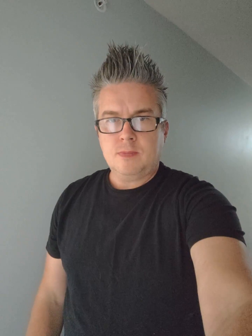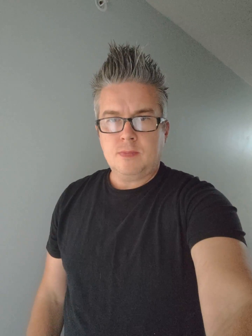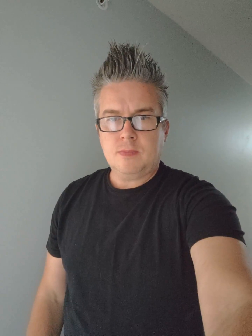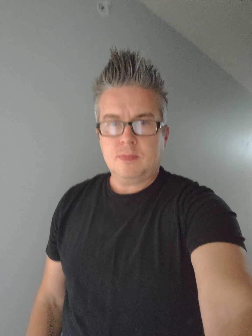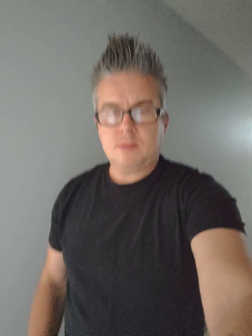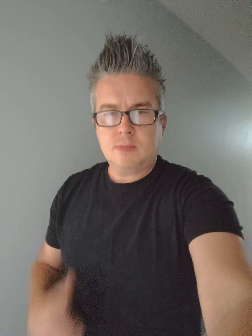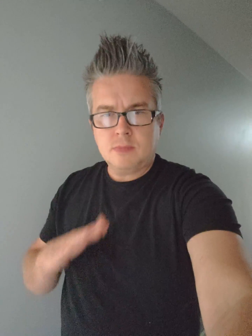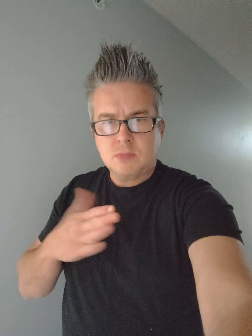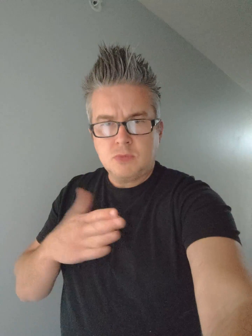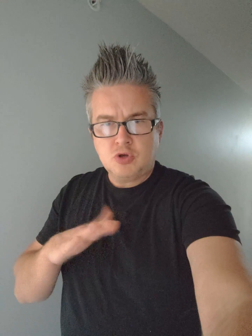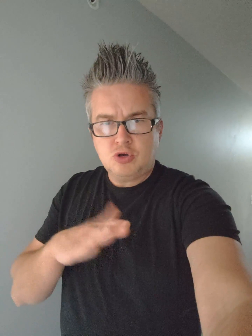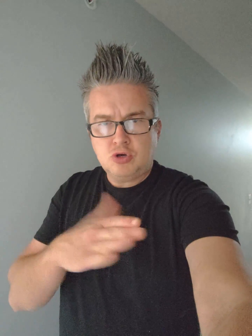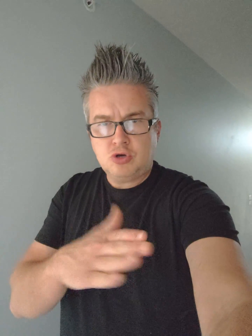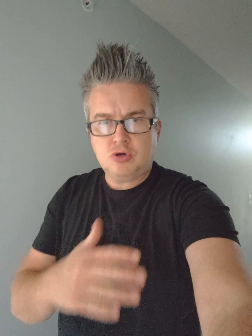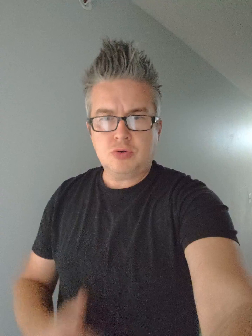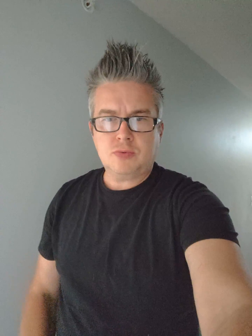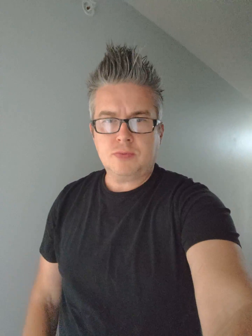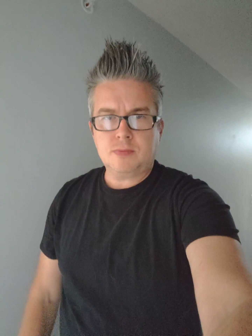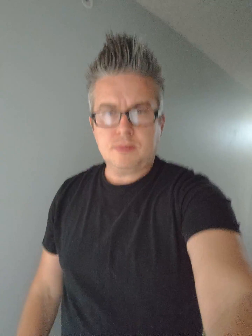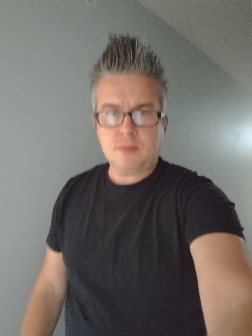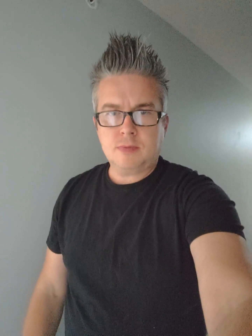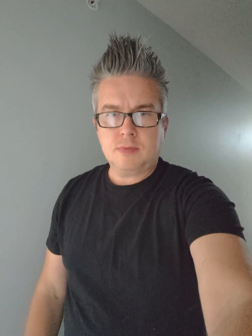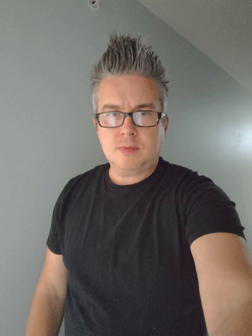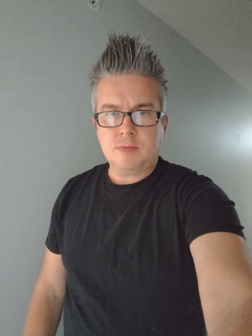cook